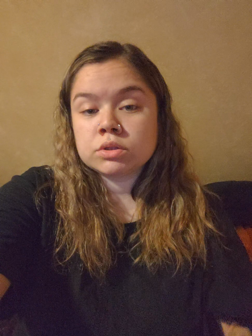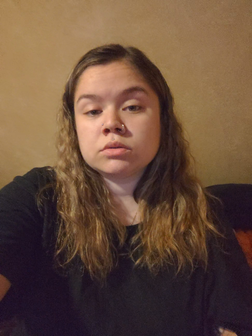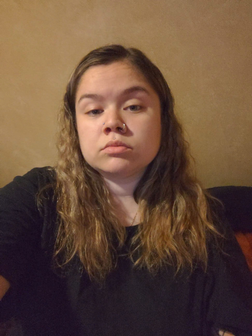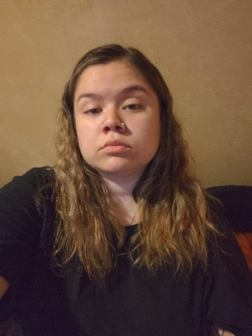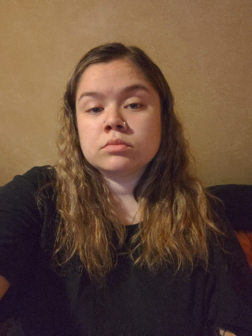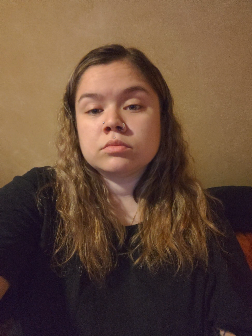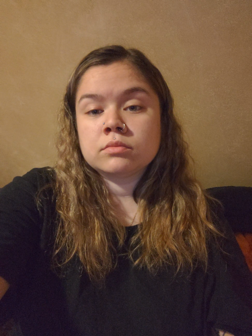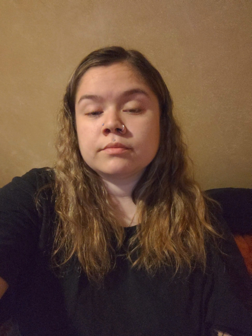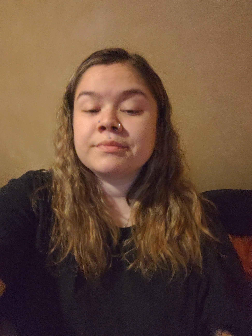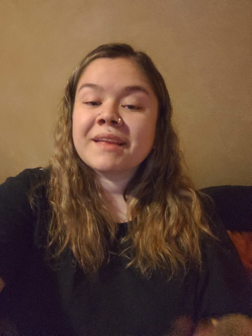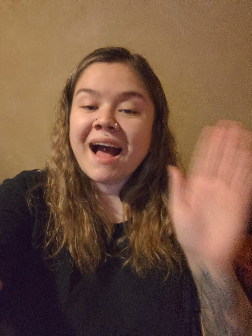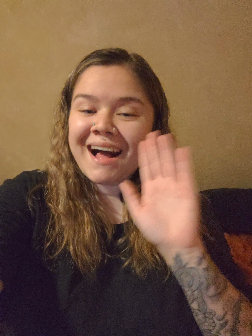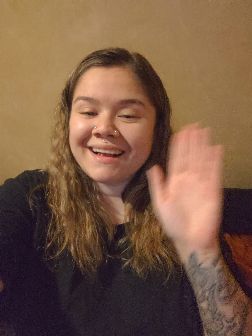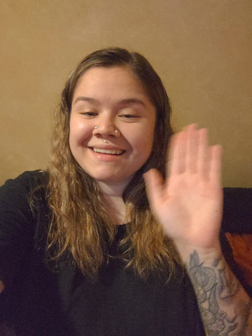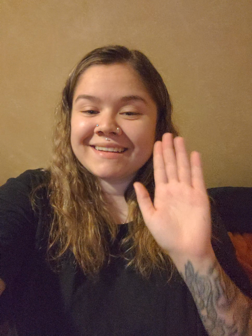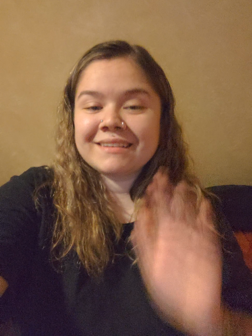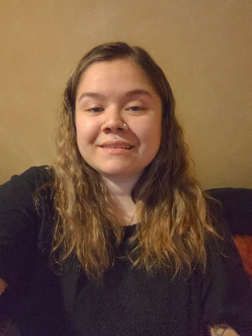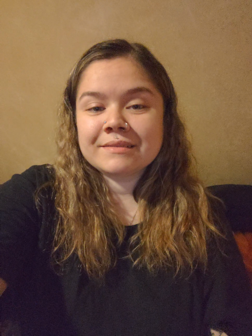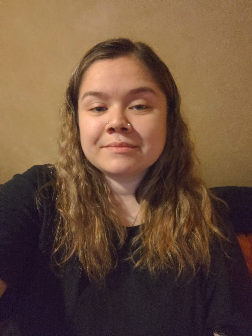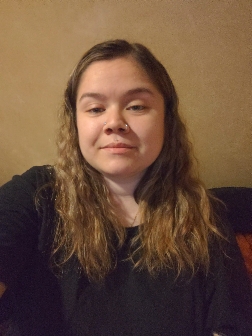hi